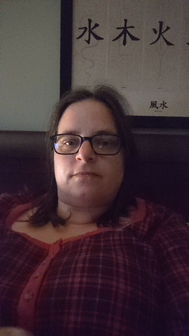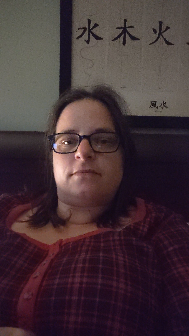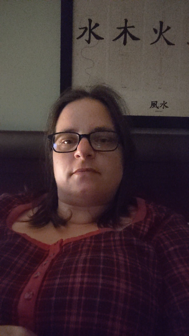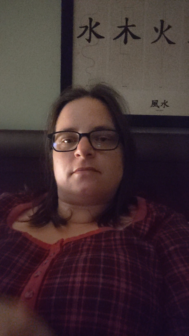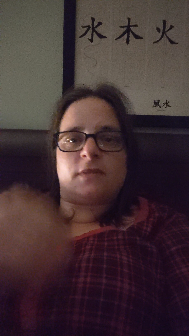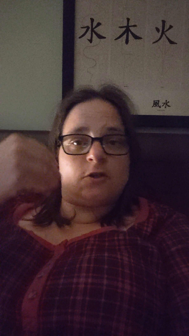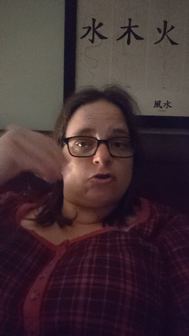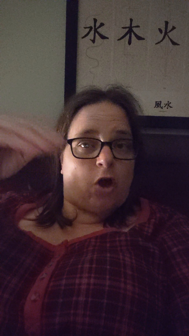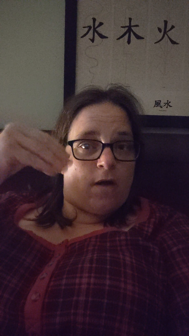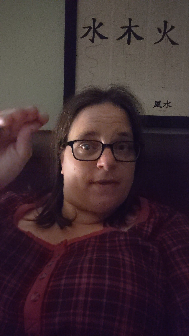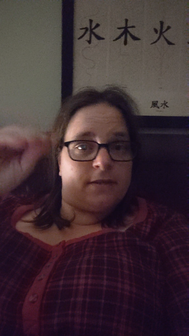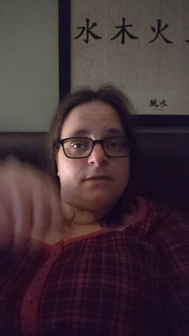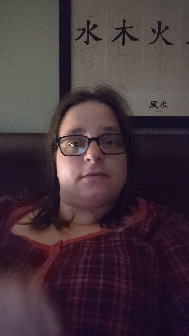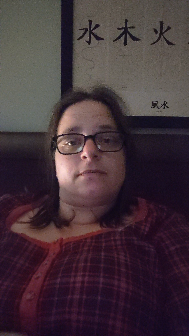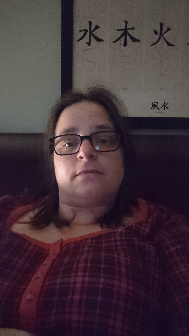shopping